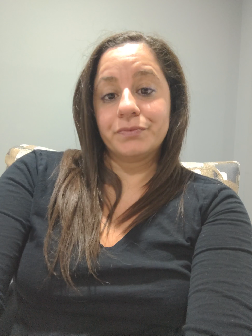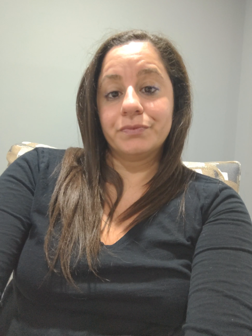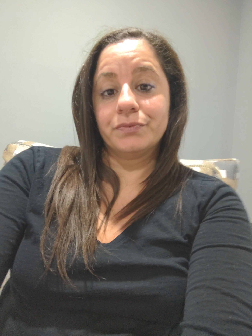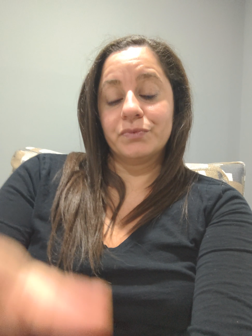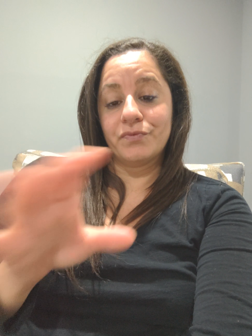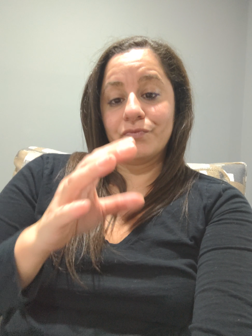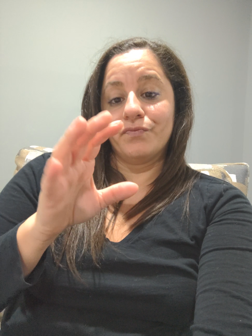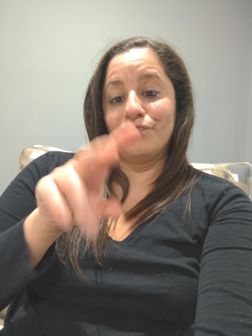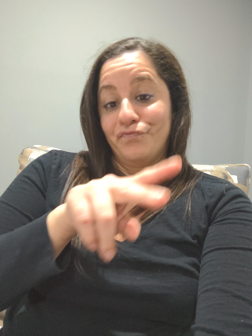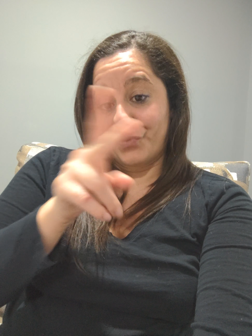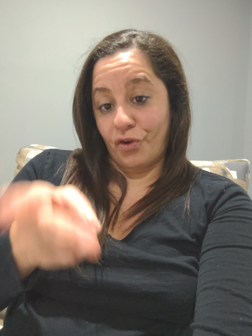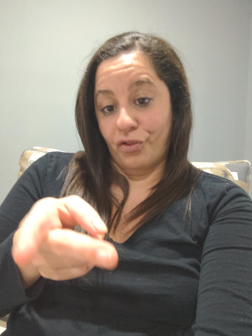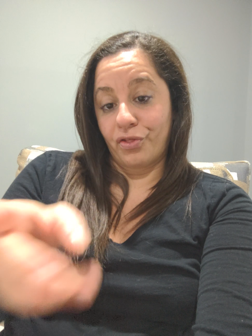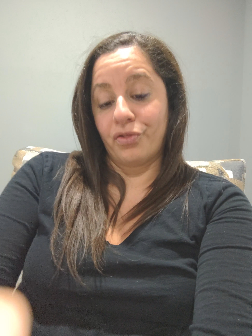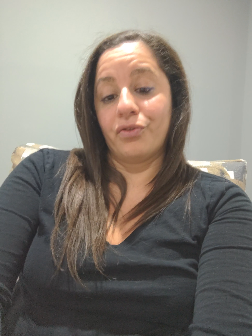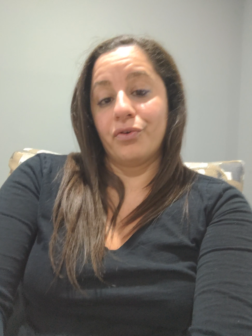fall